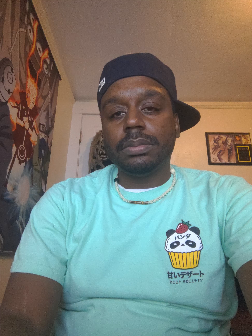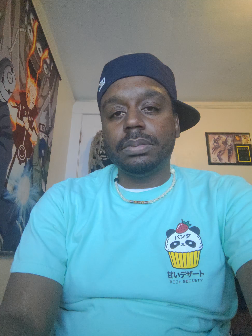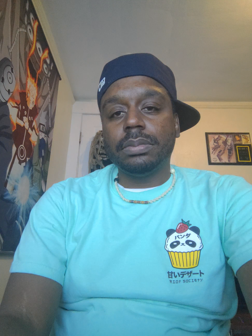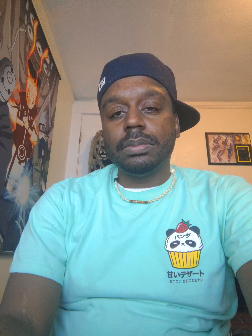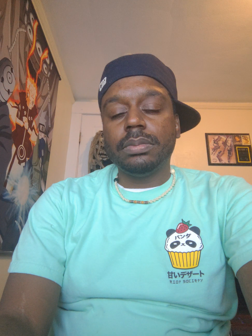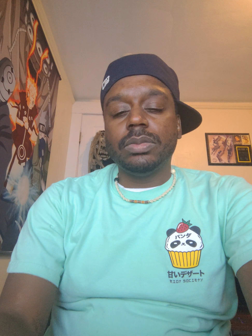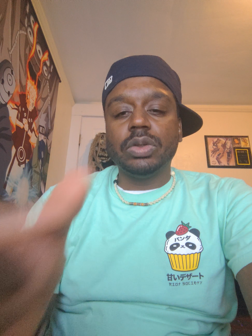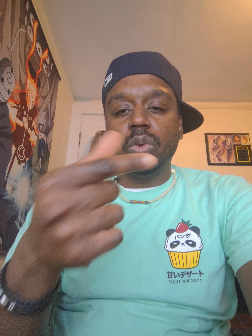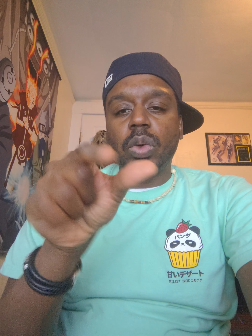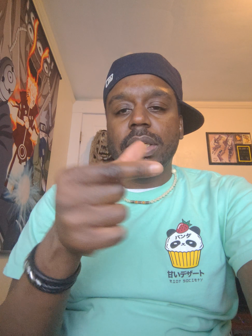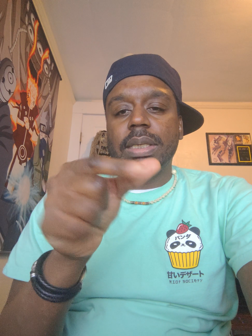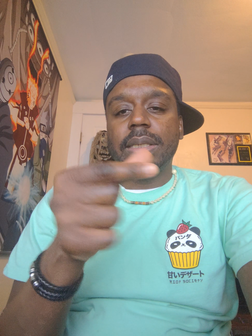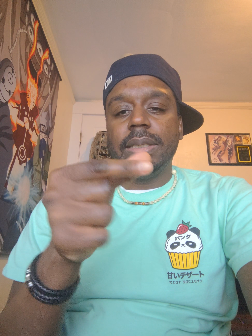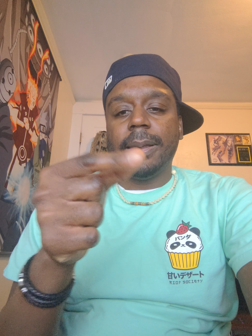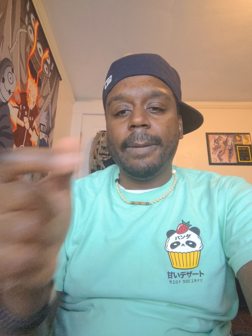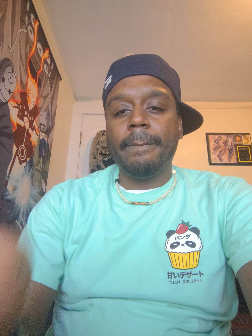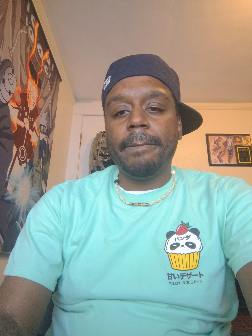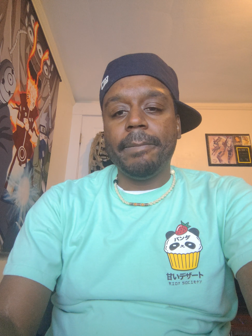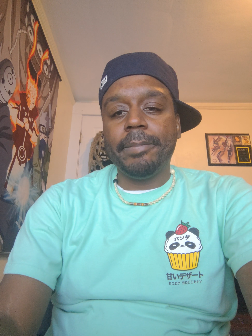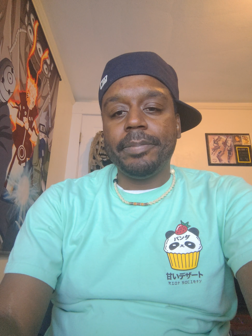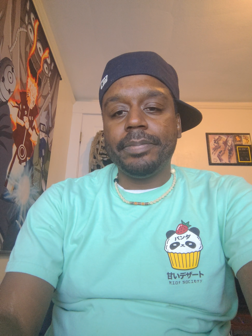green